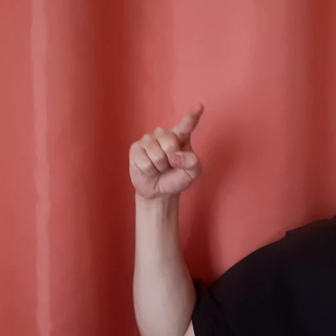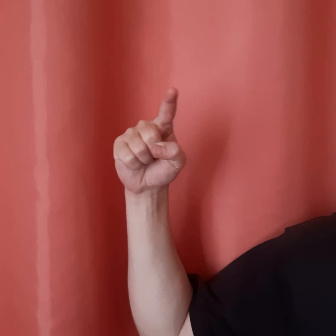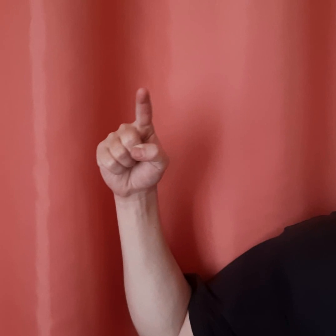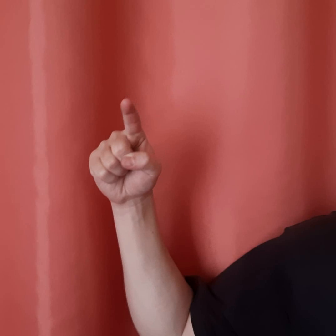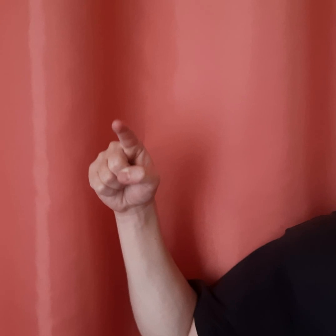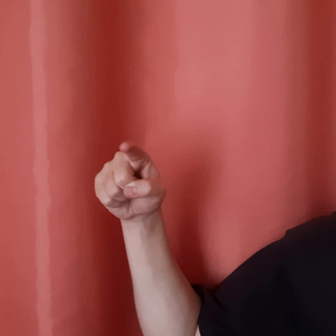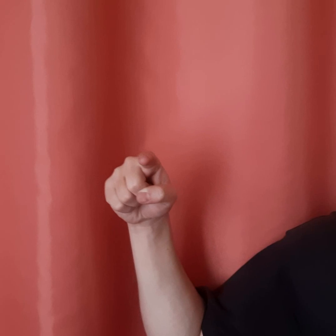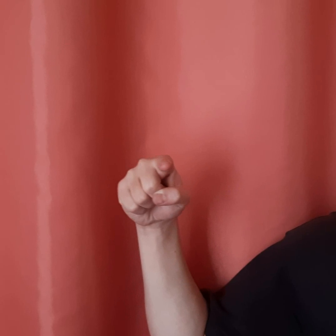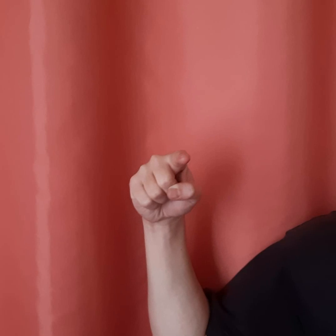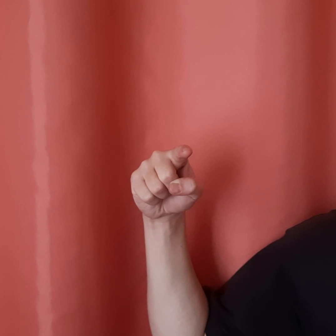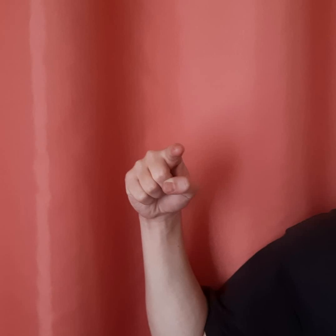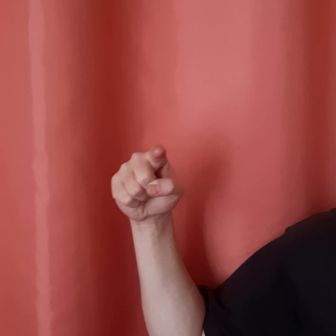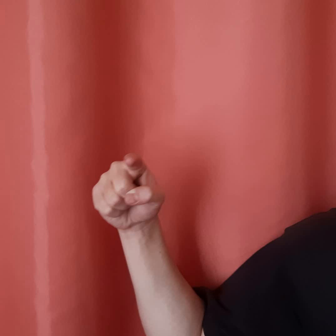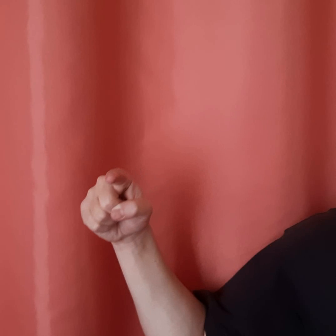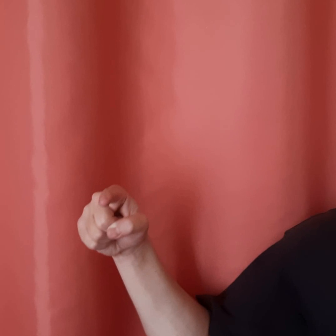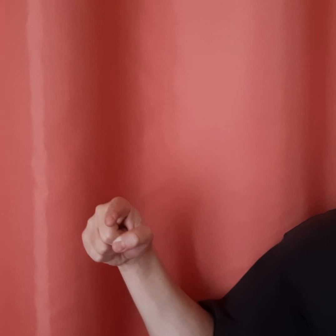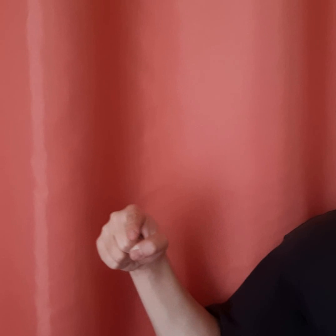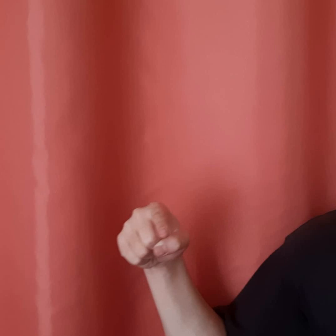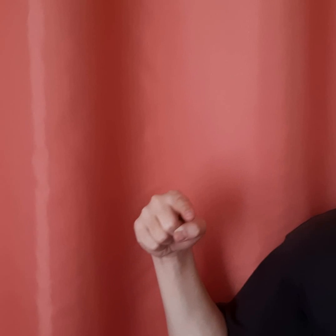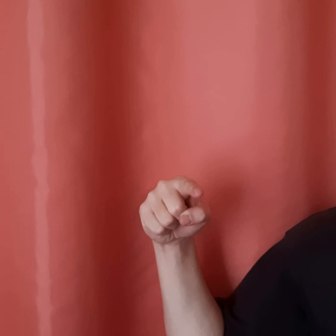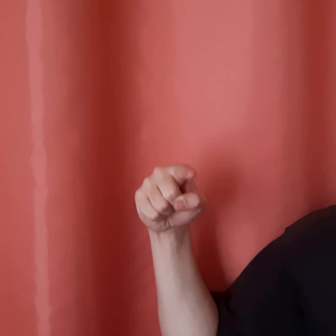З